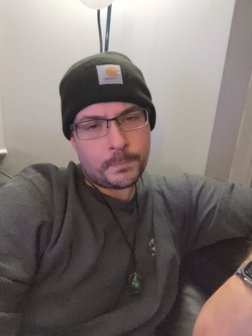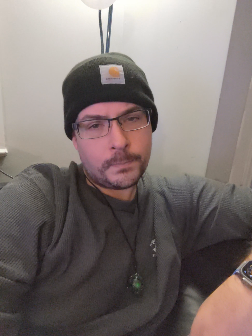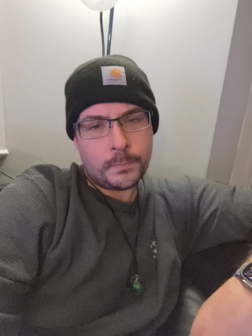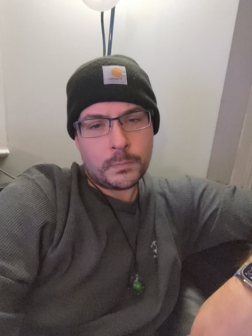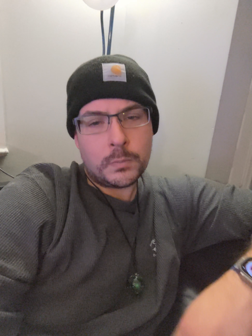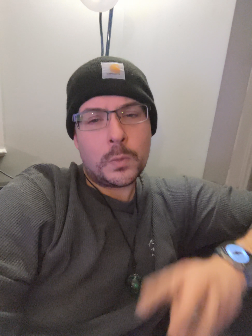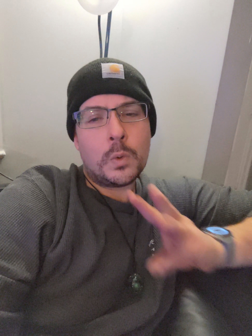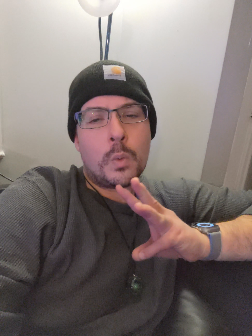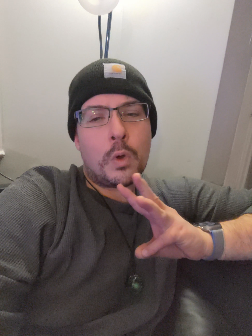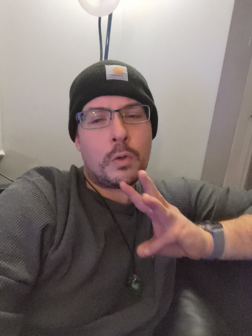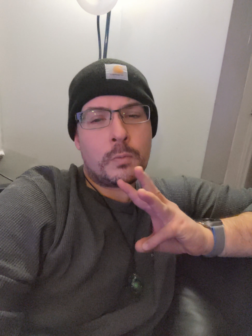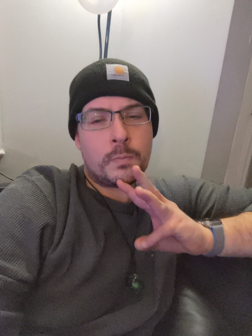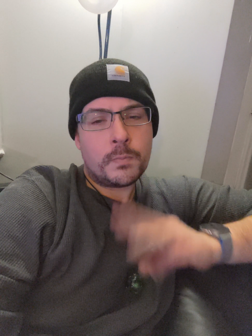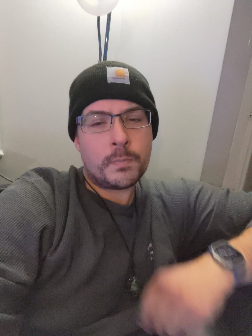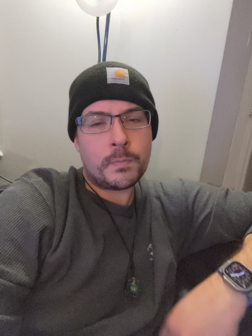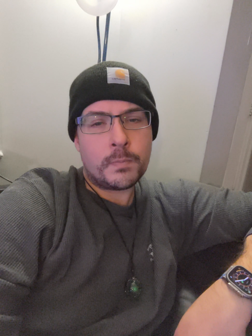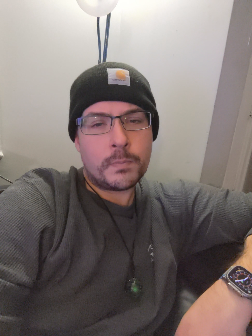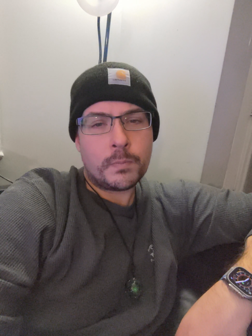water